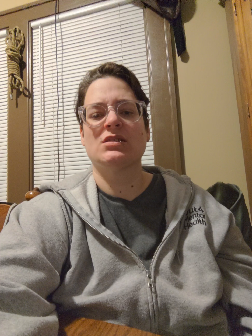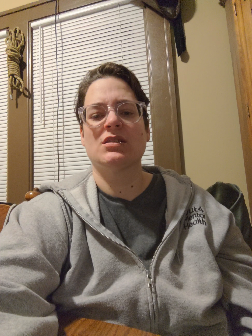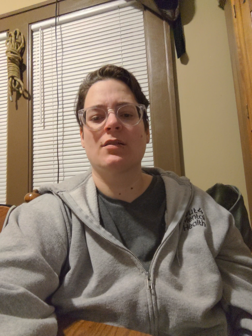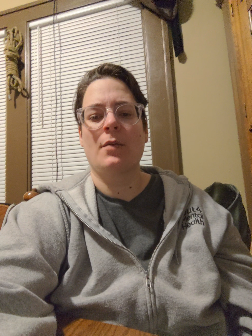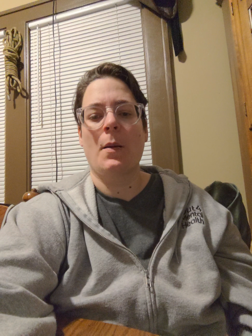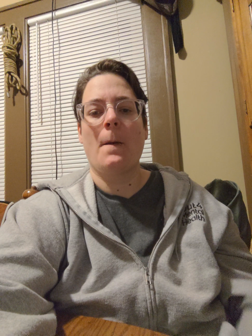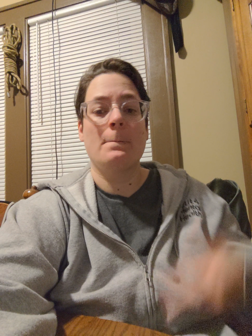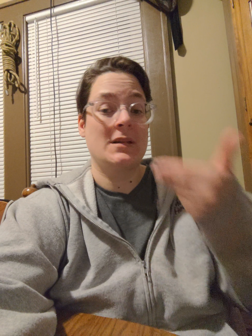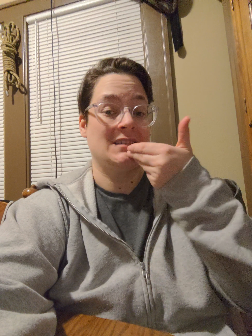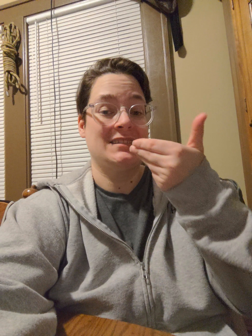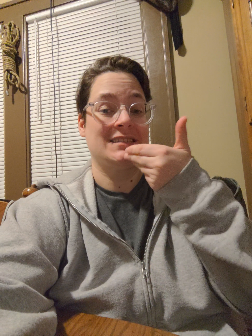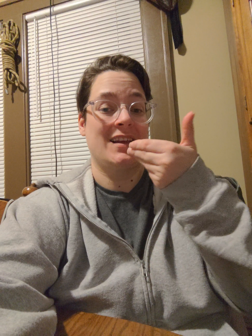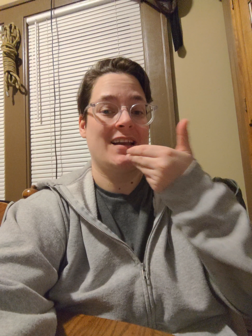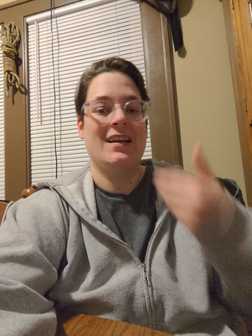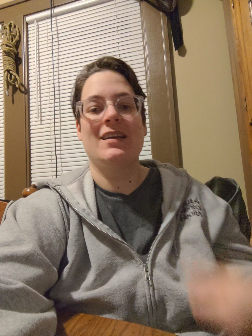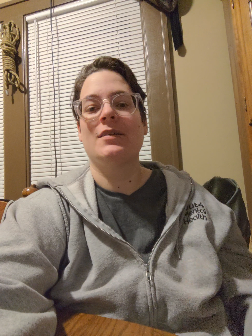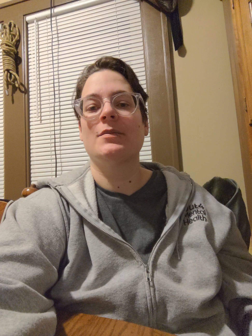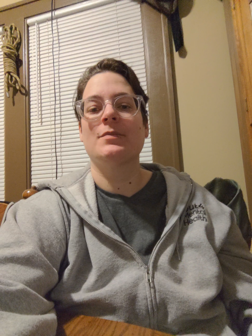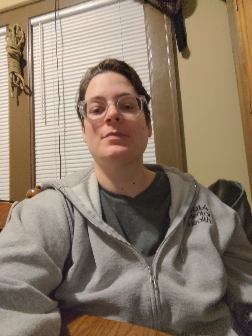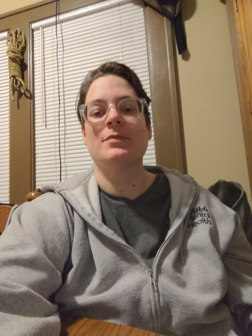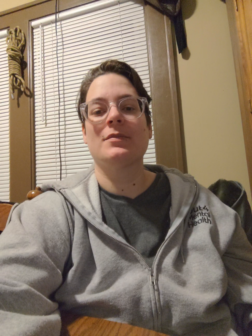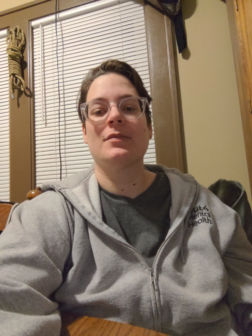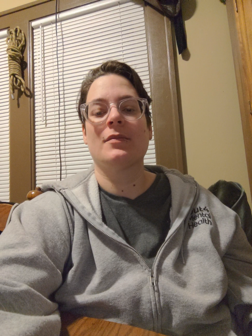pizza